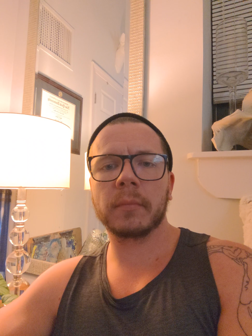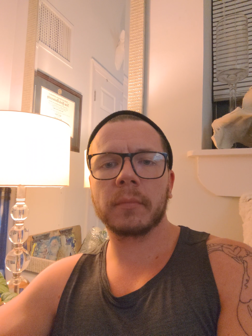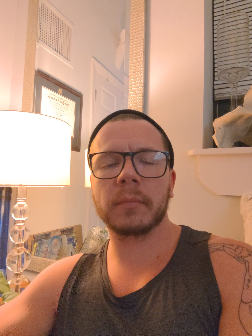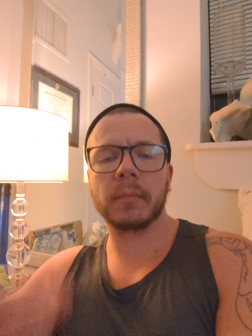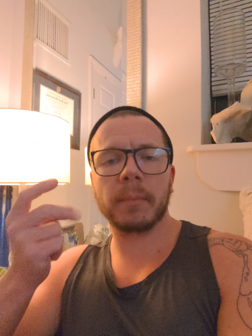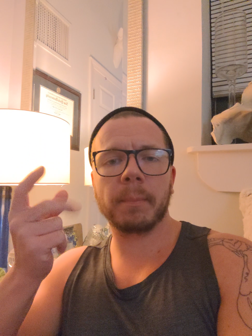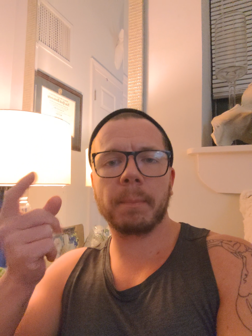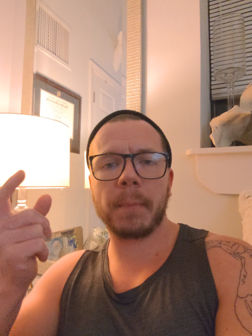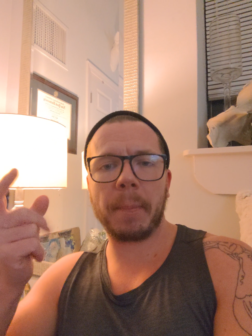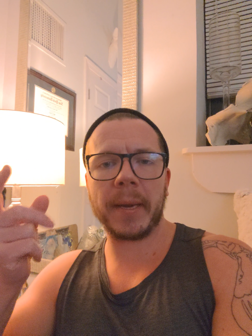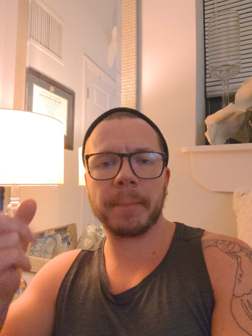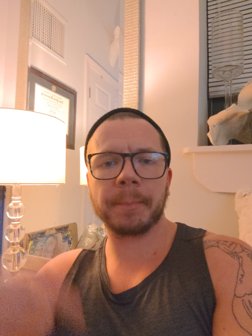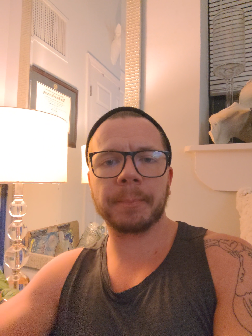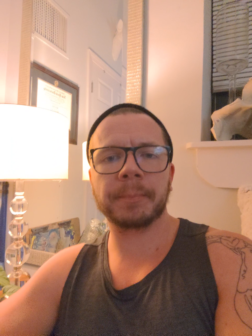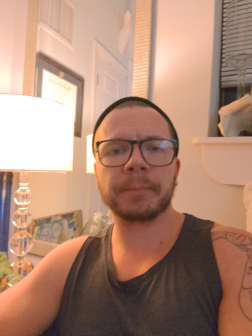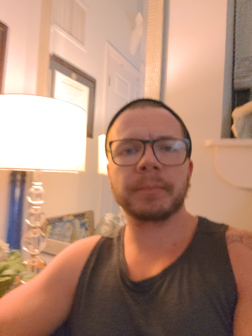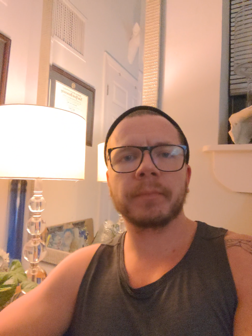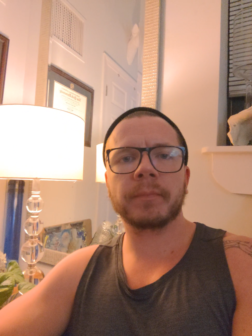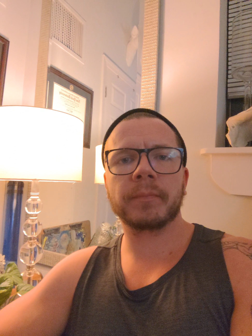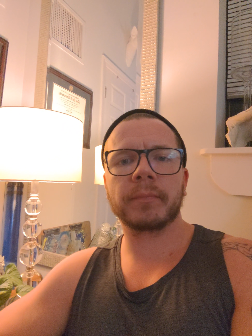puppy